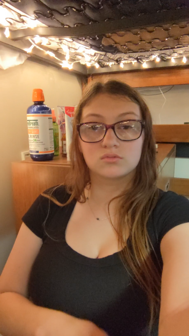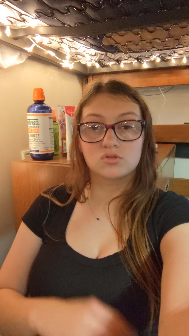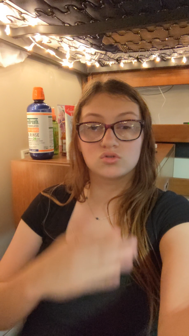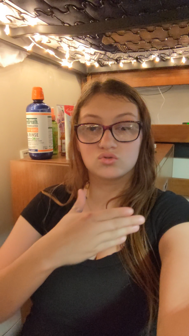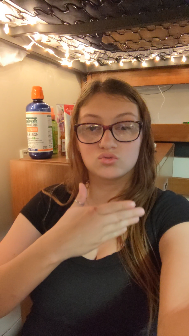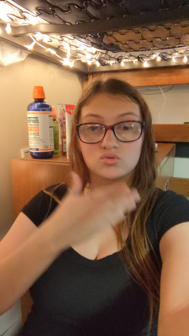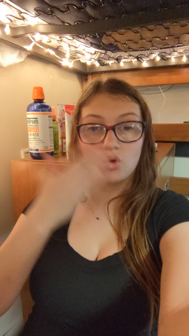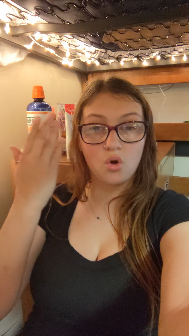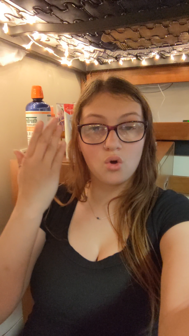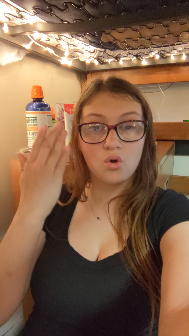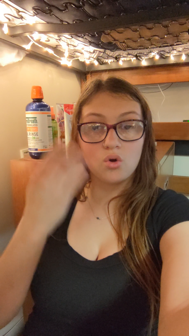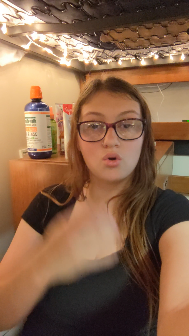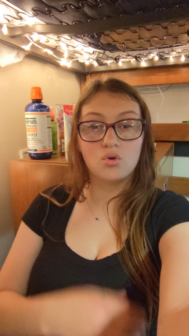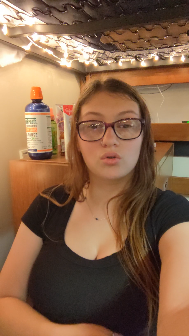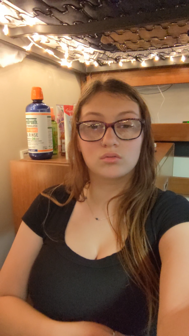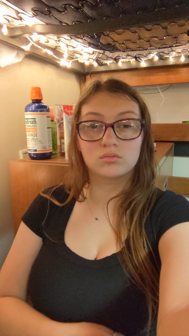all gone